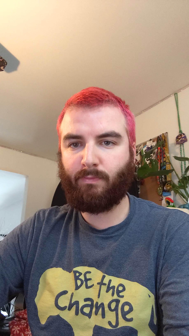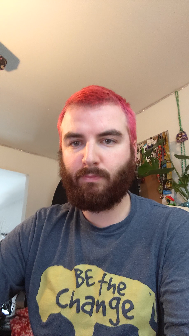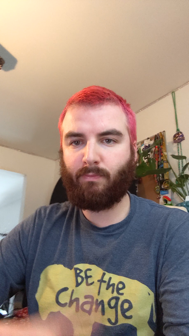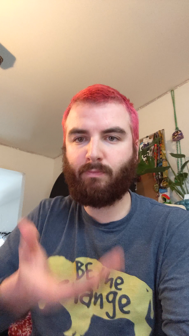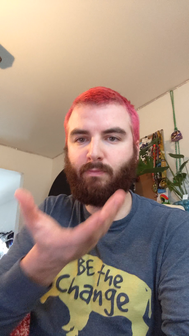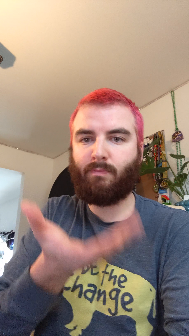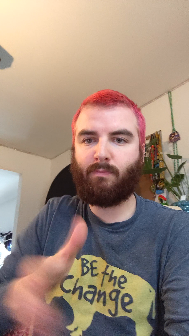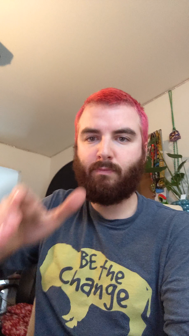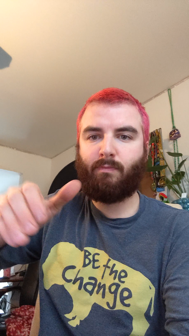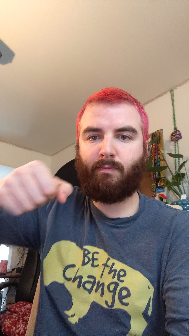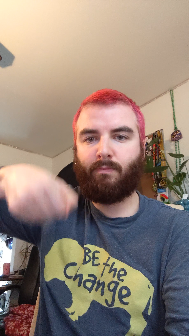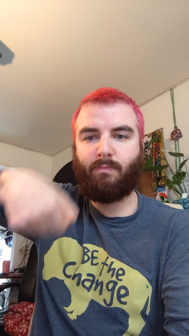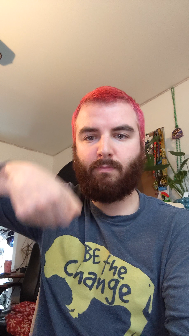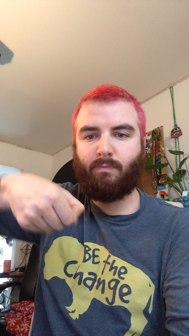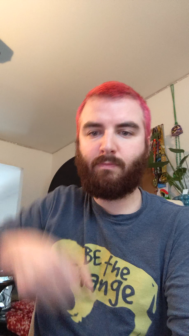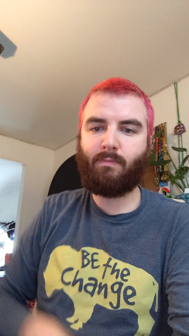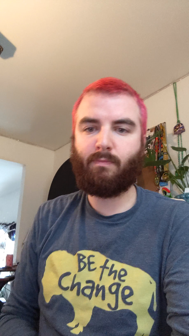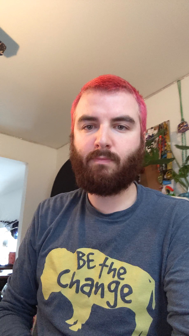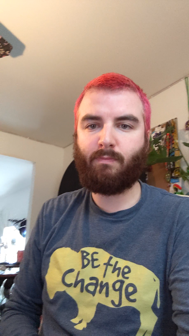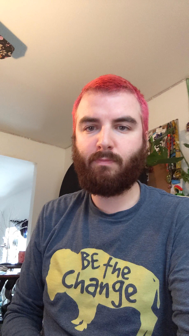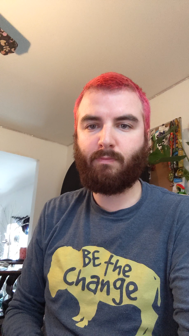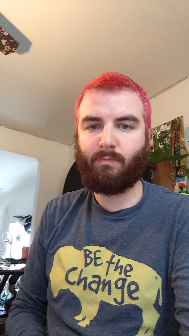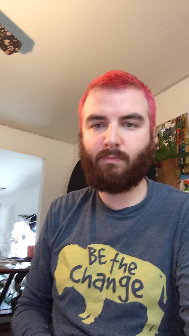basket